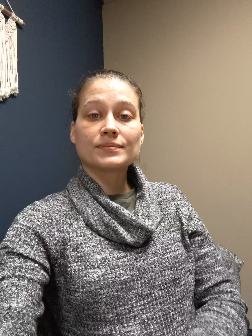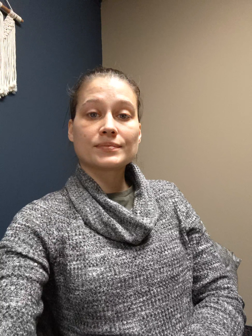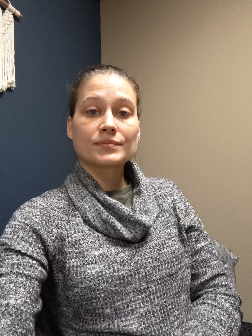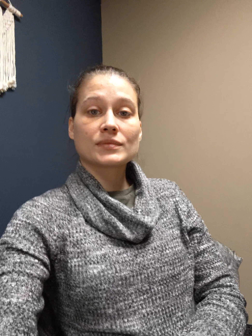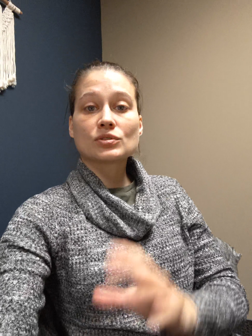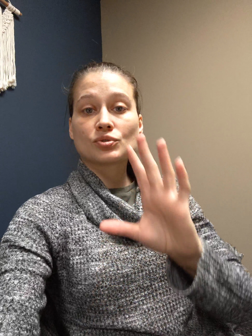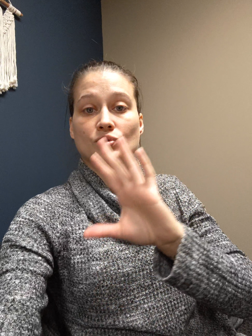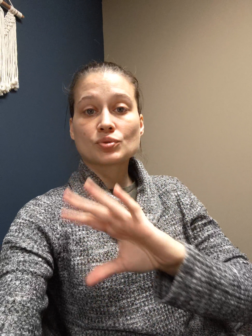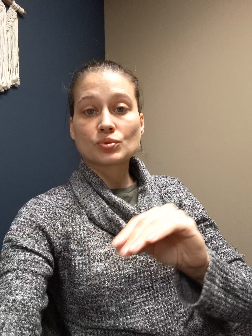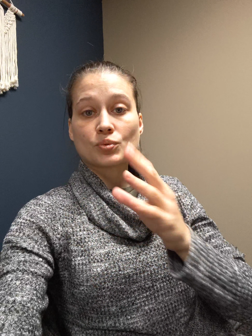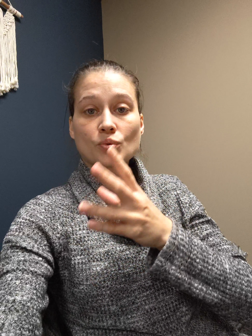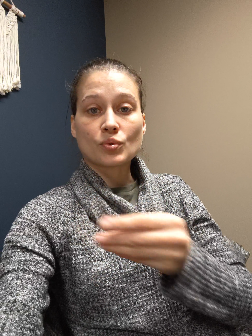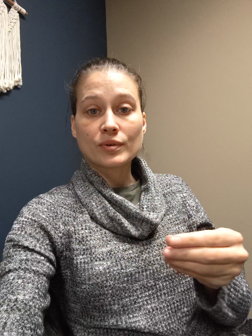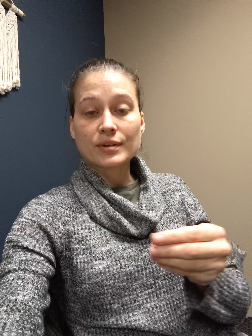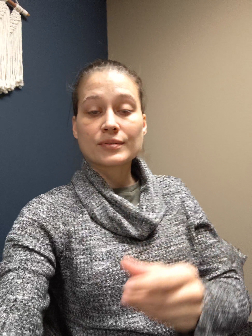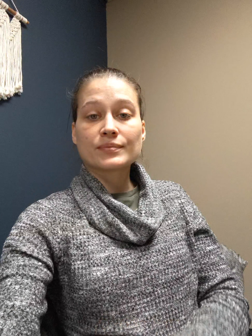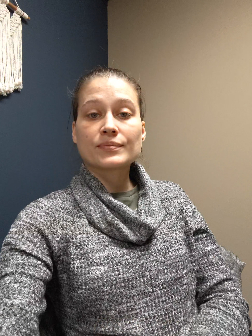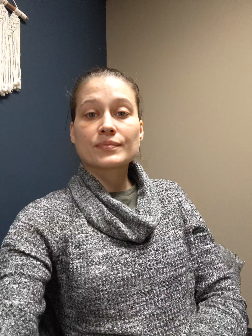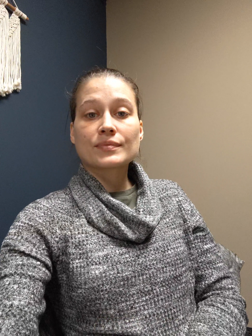story